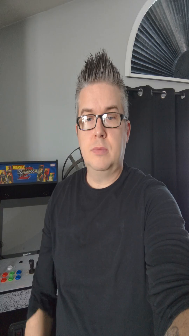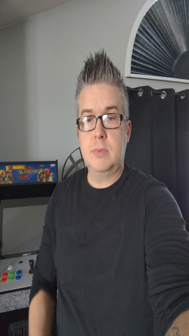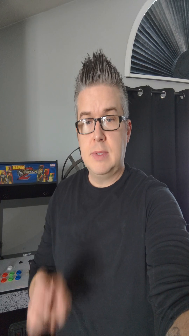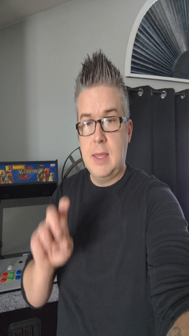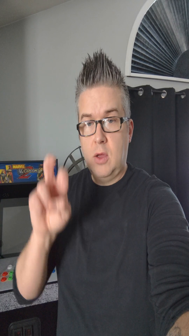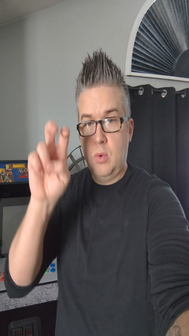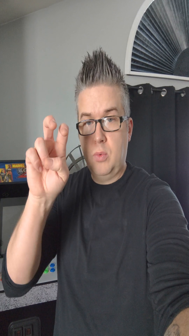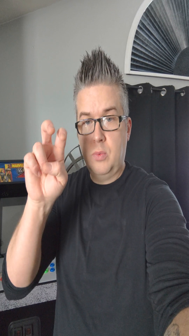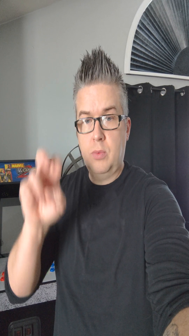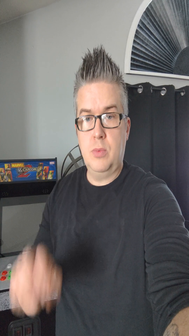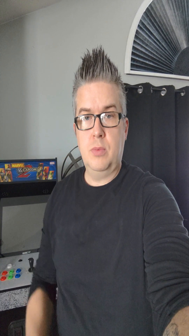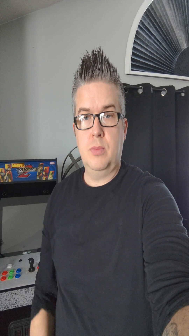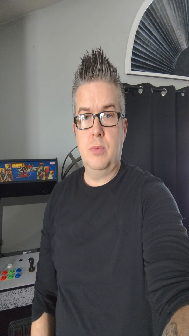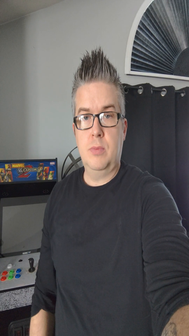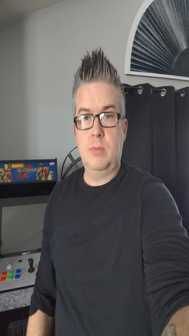stairs